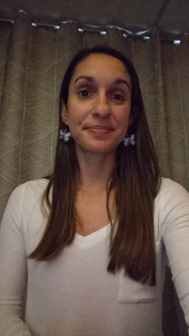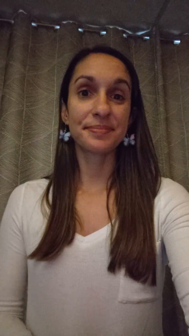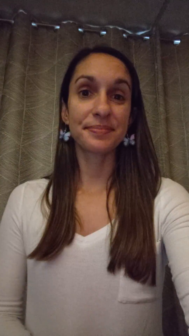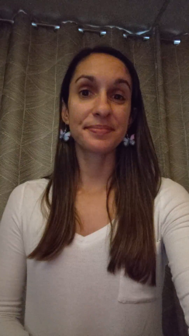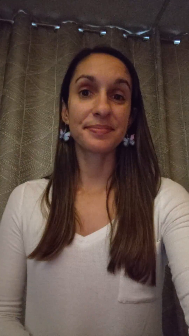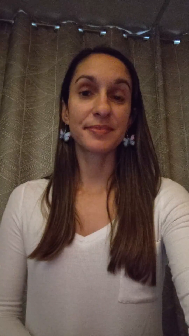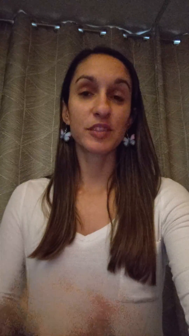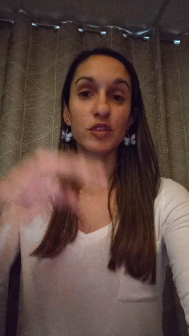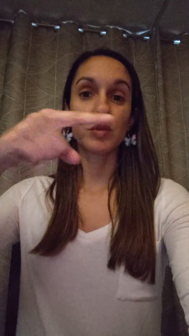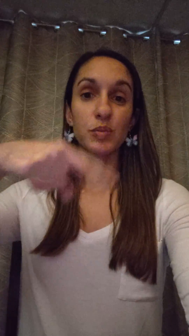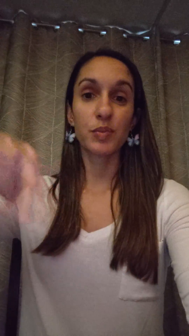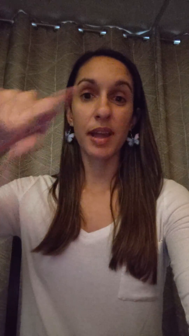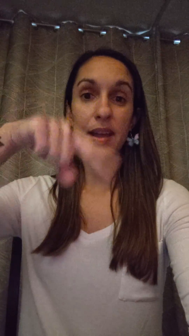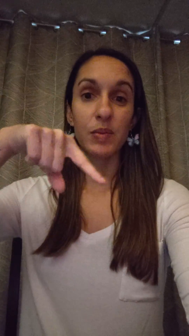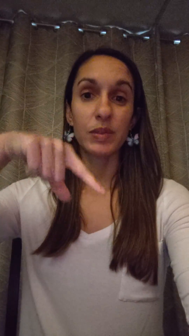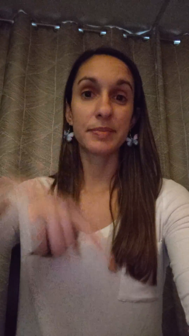around